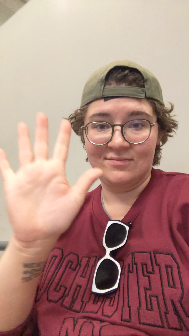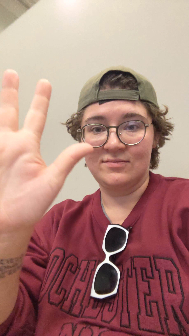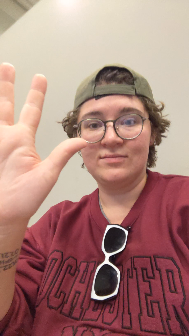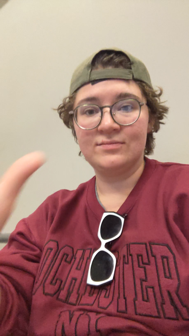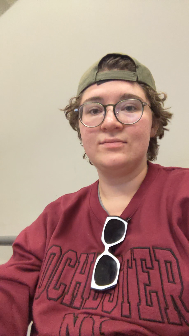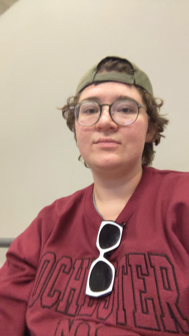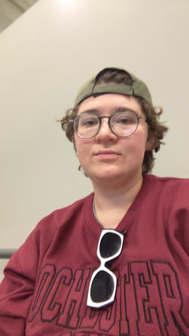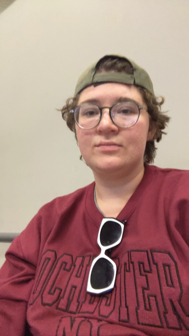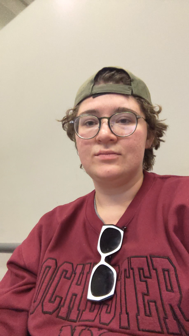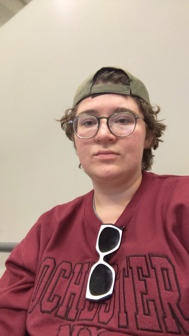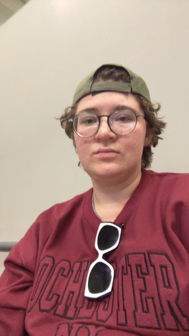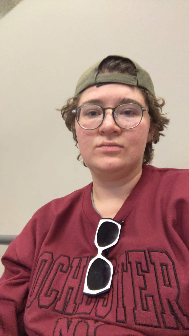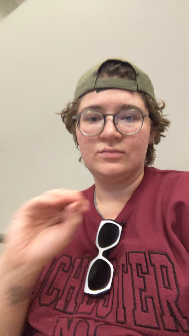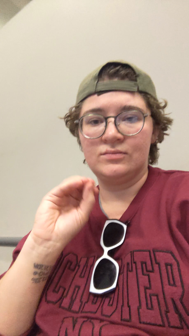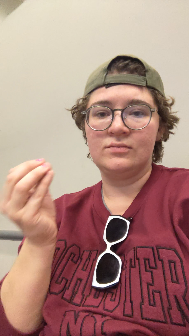none